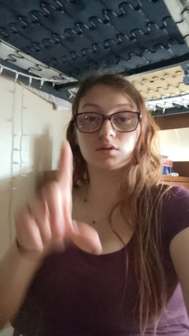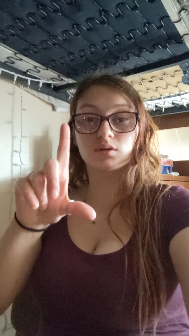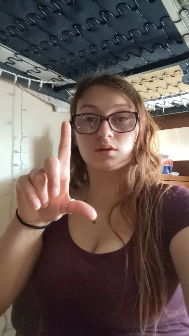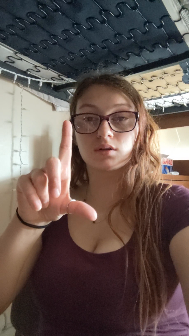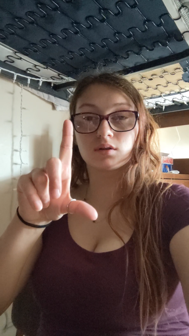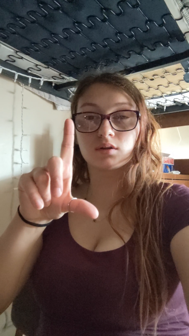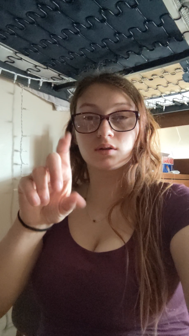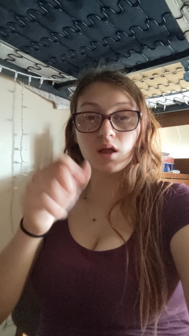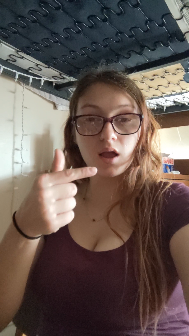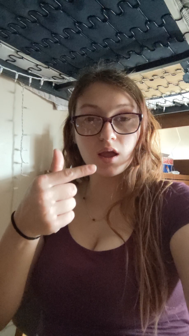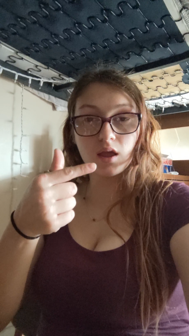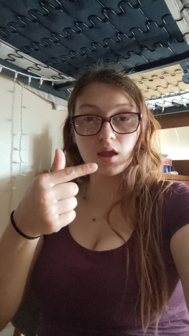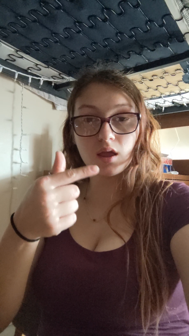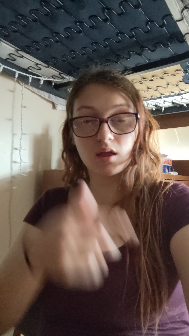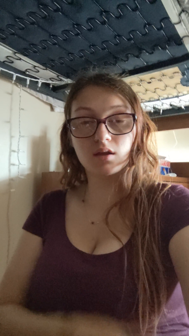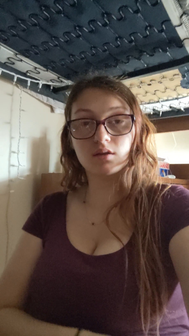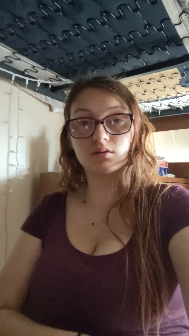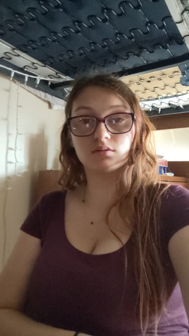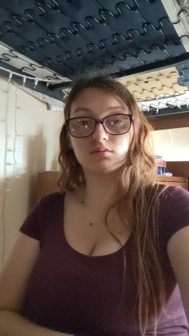leg